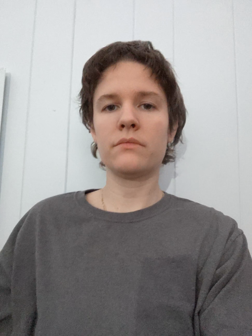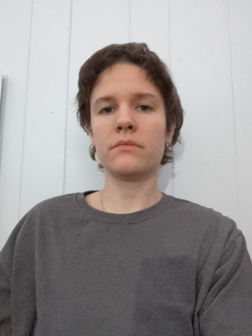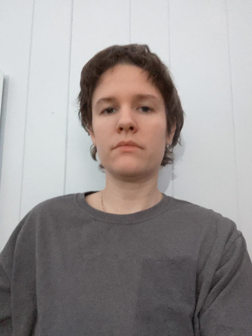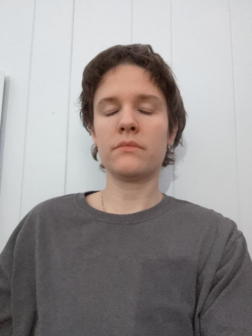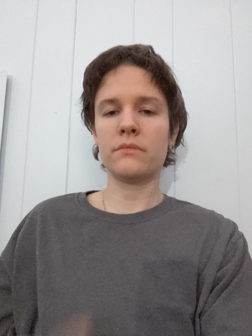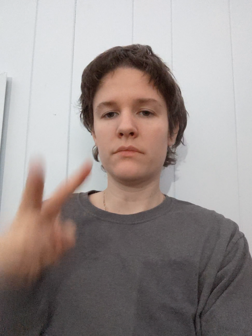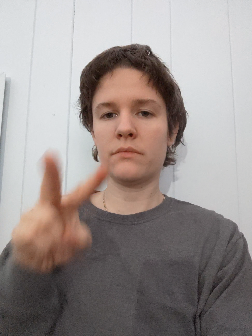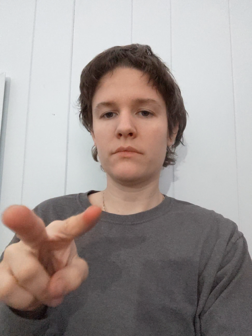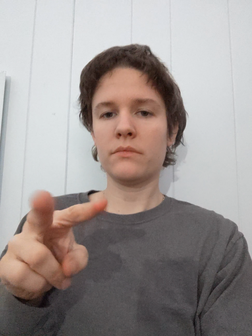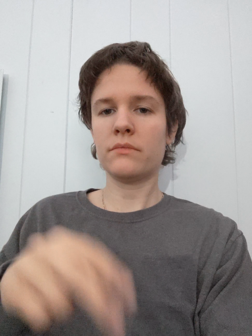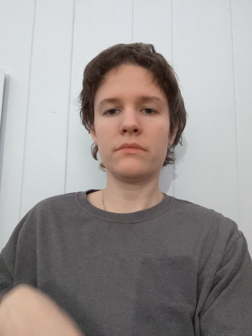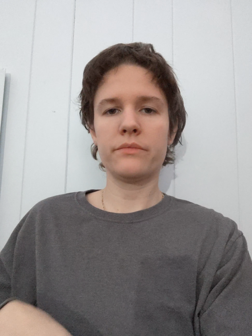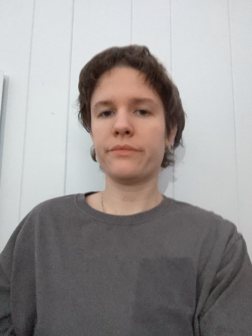look